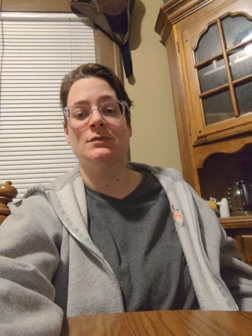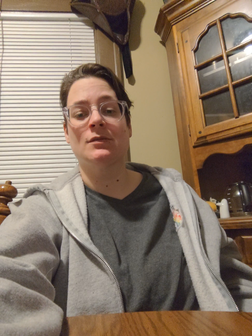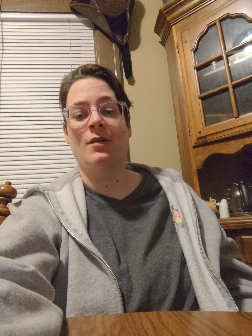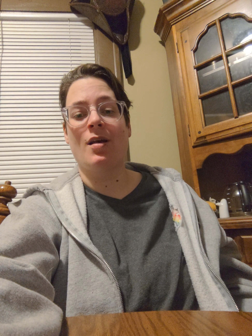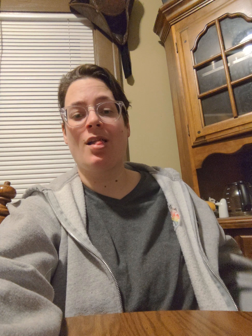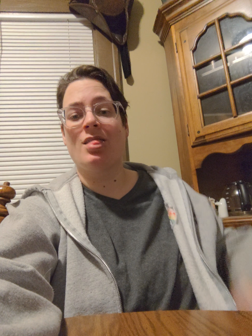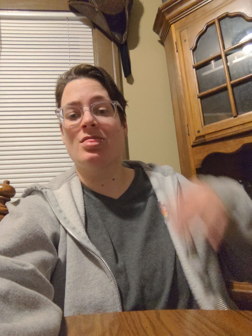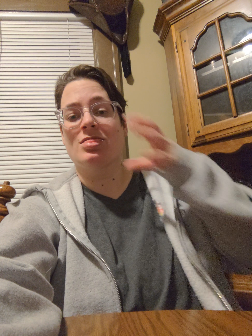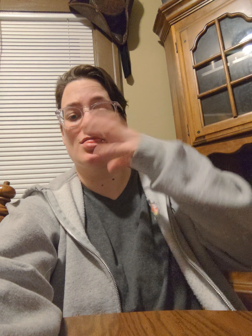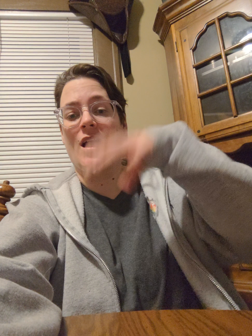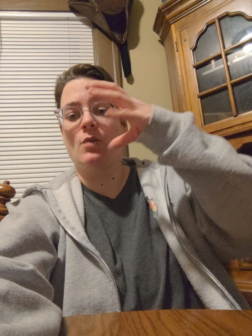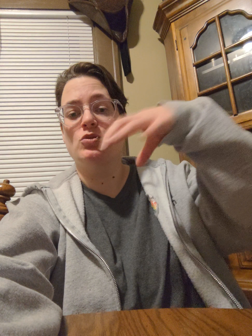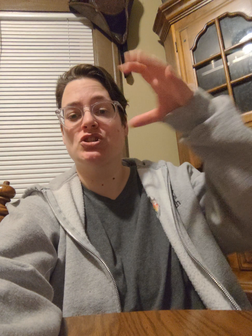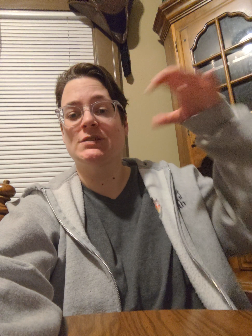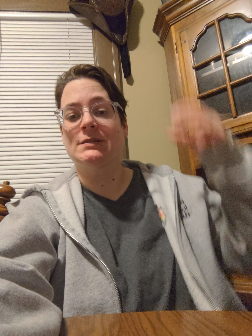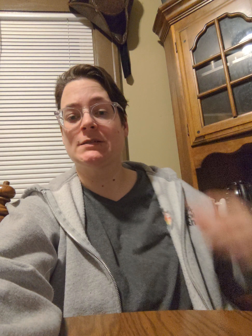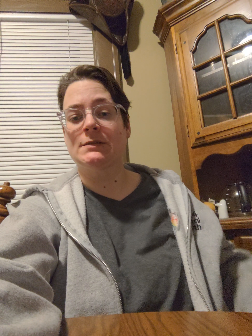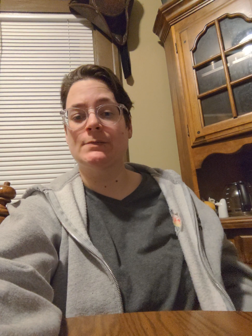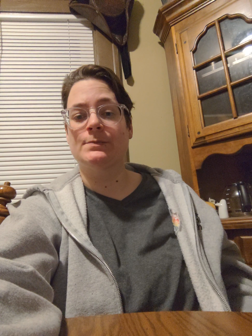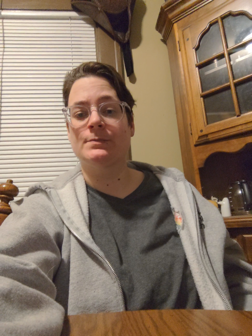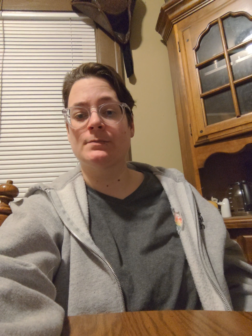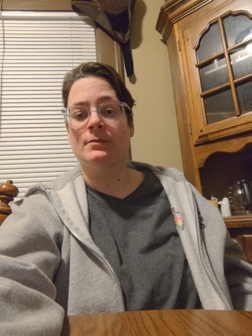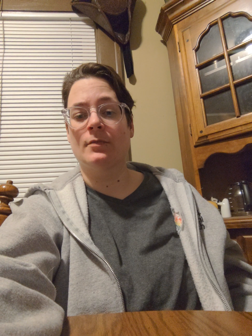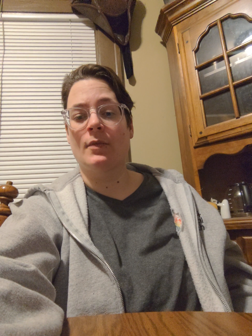cloud